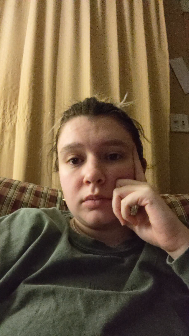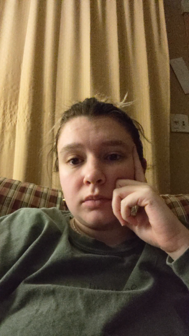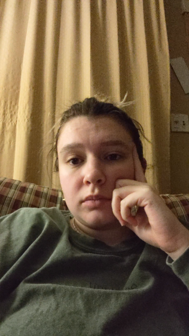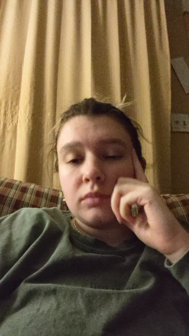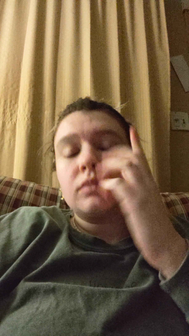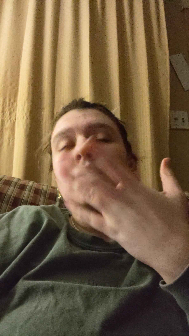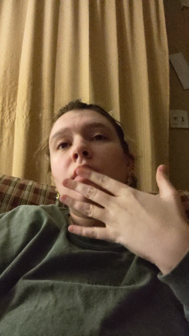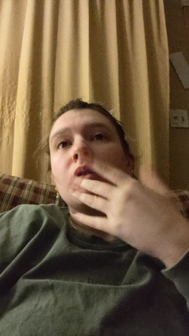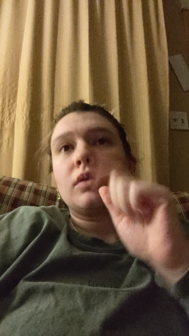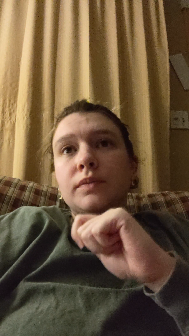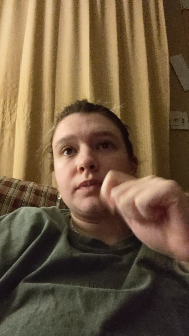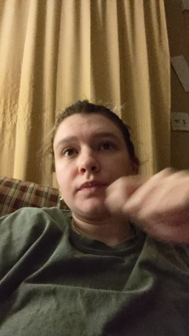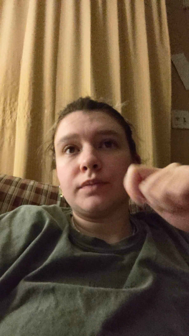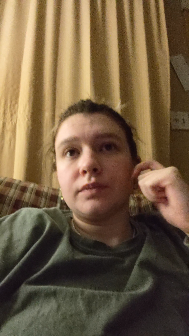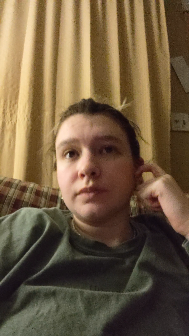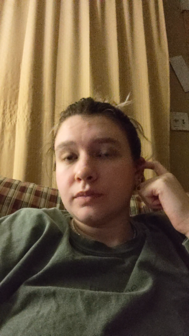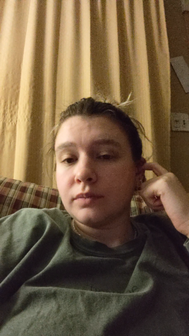crayon